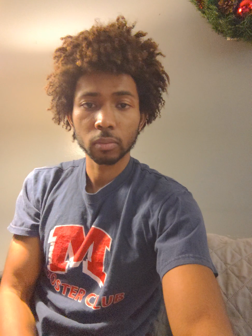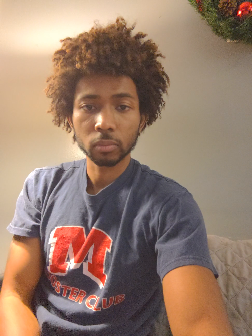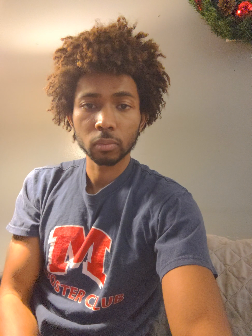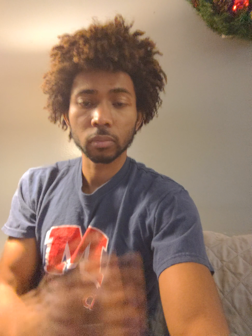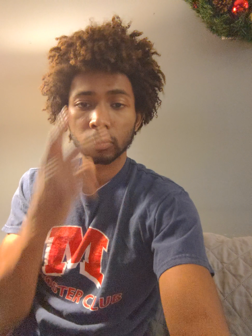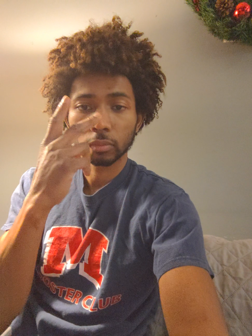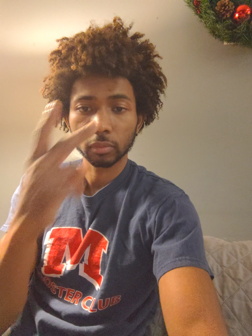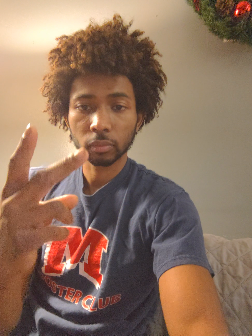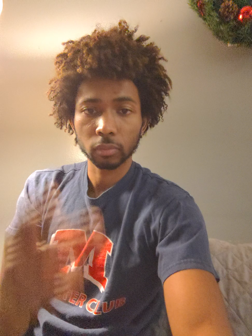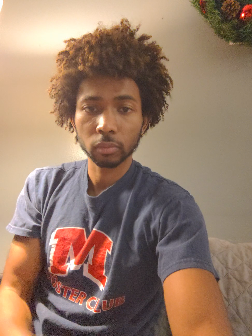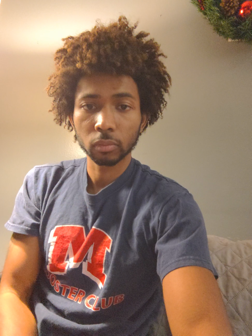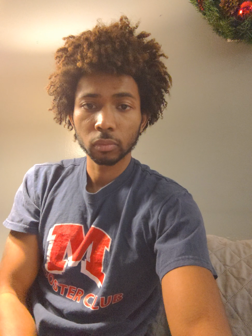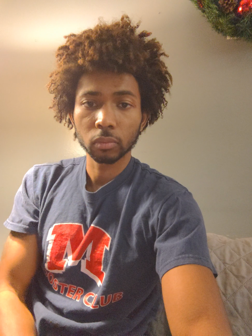see